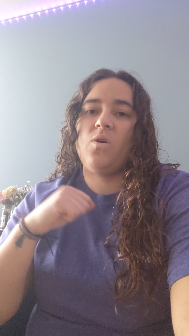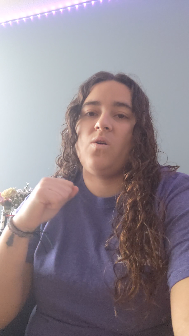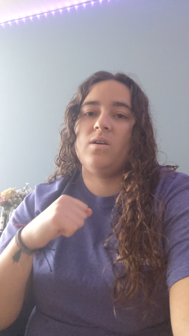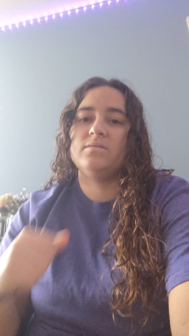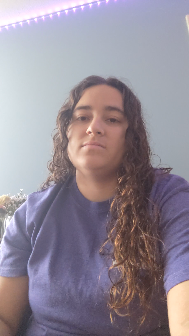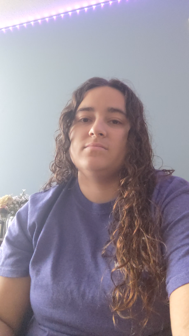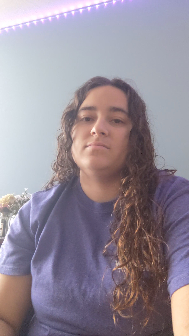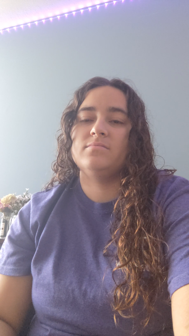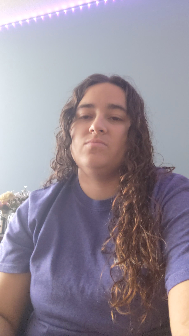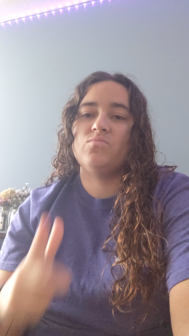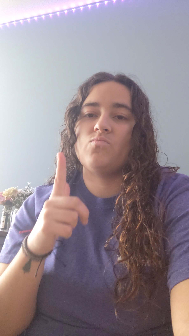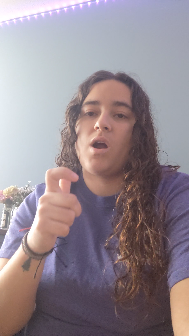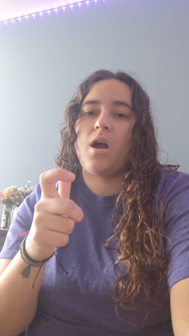run